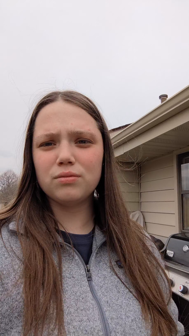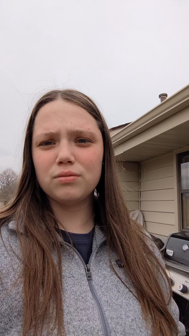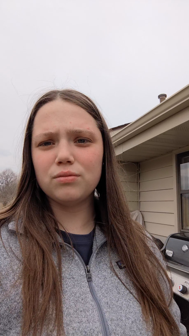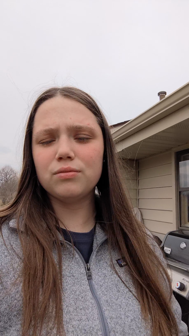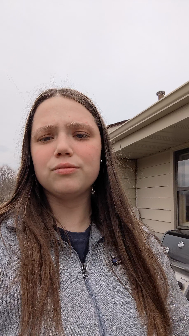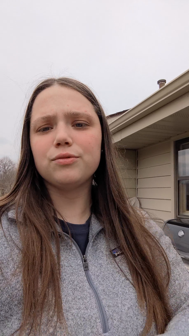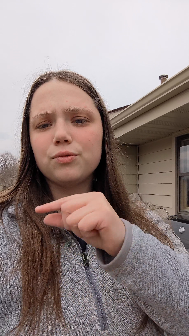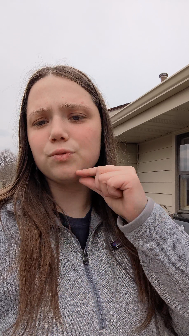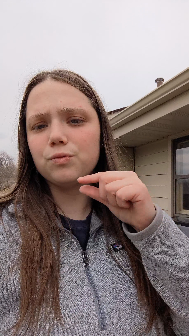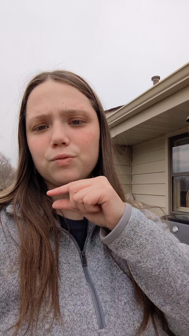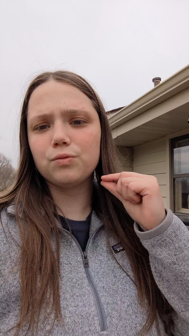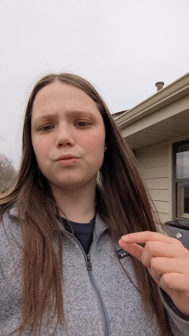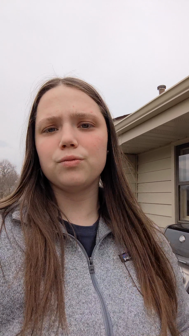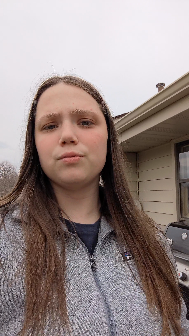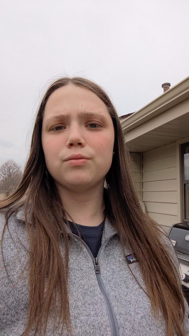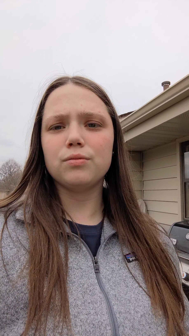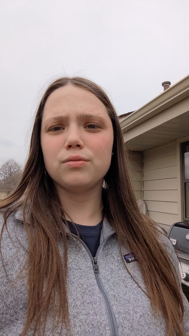glue